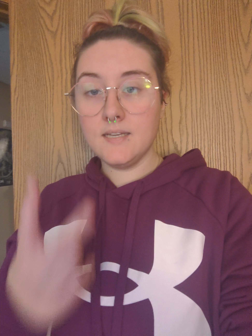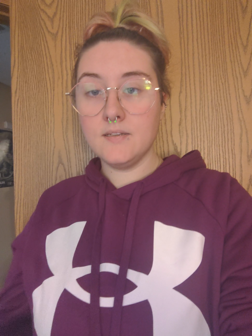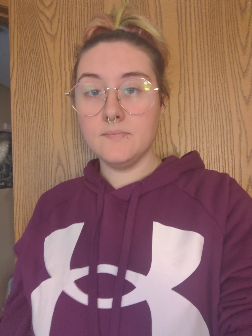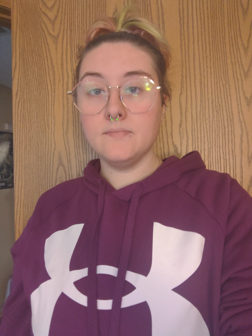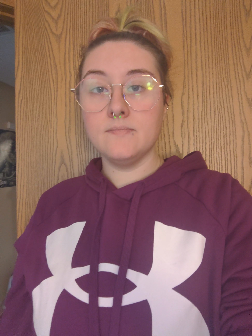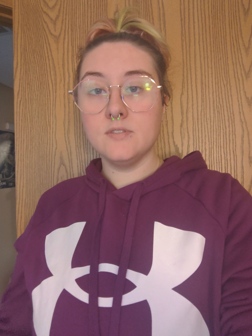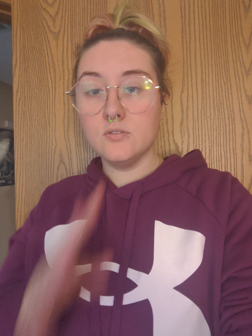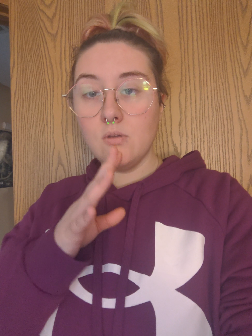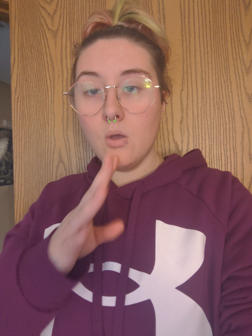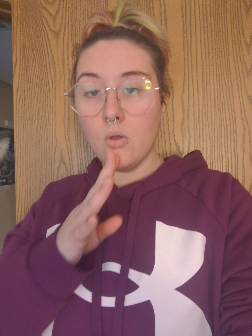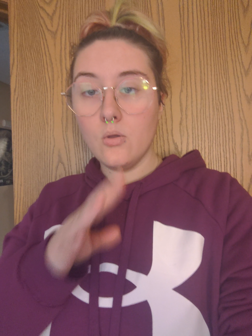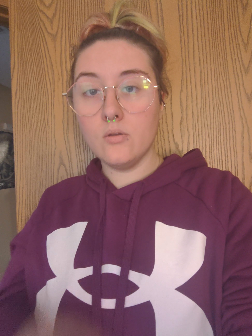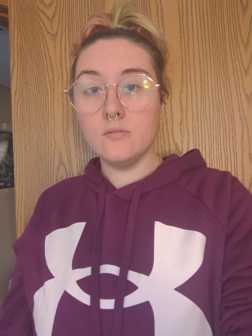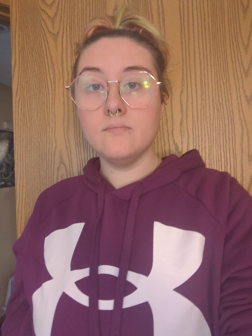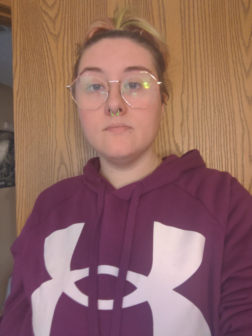talk